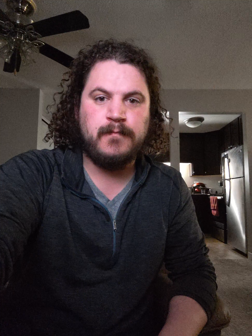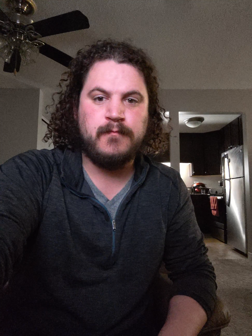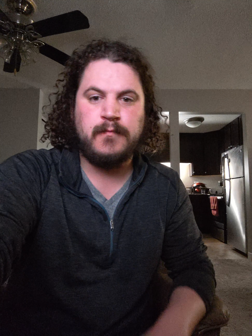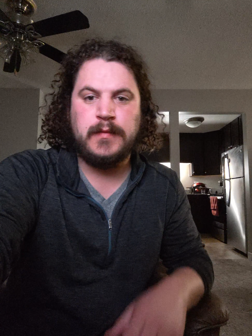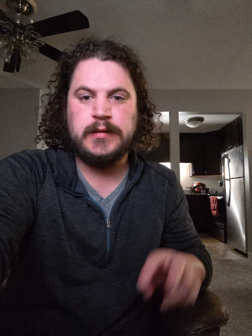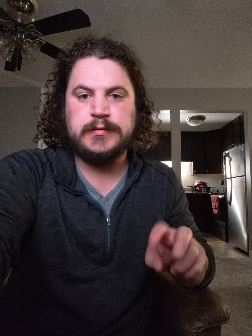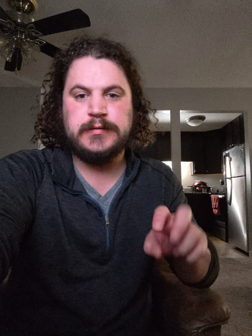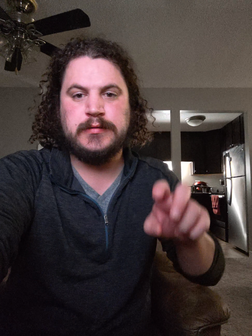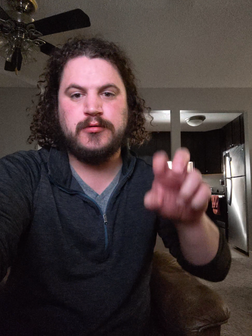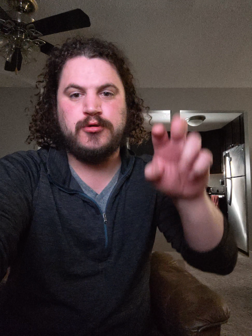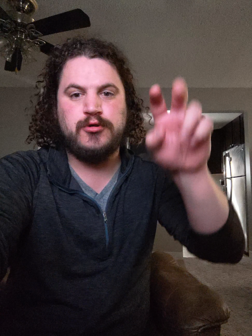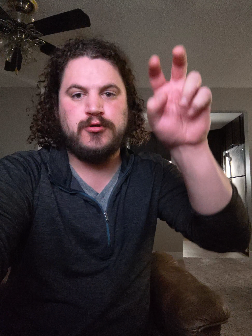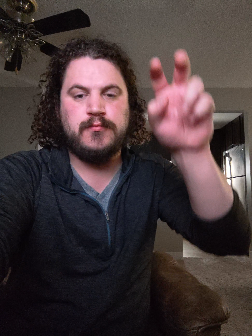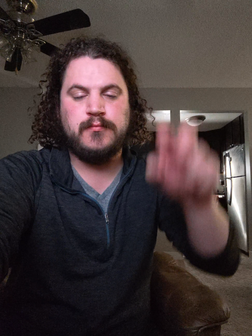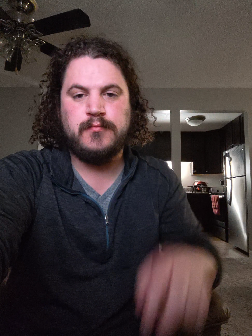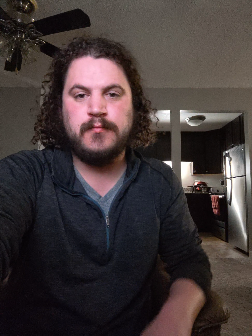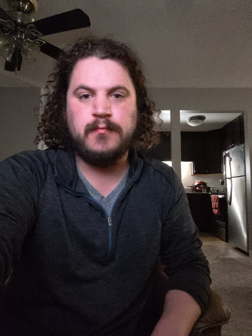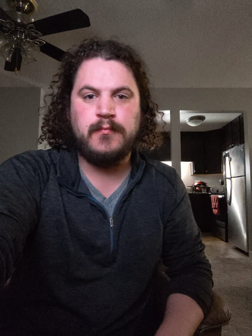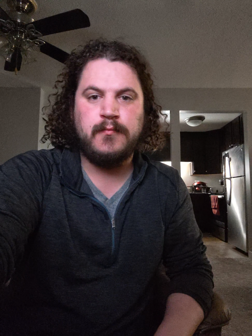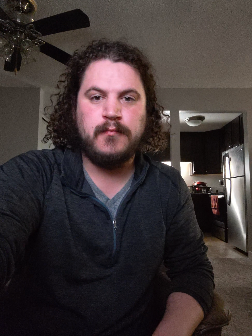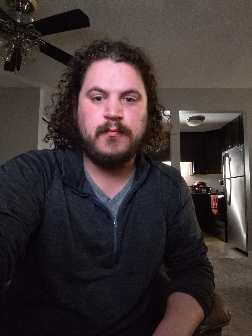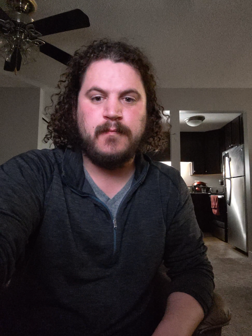stairs